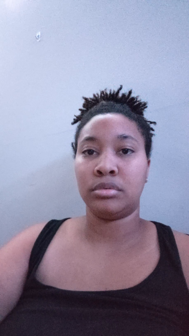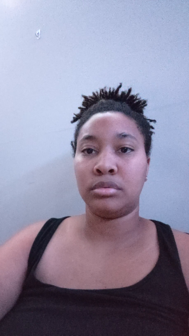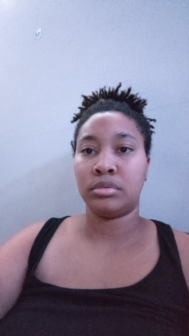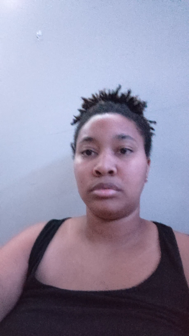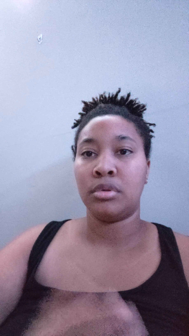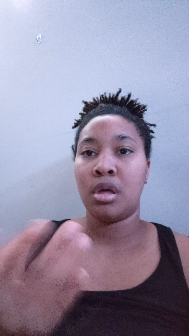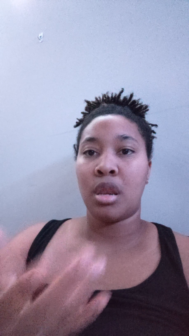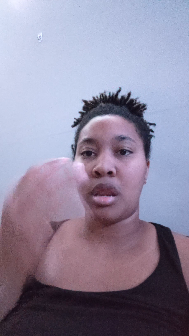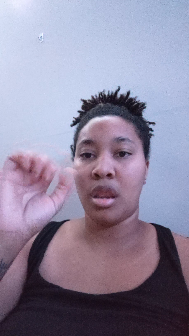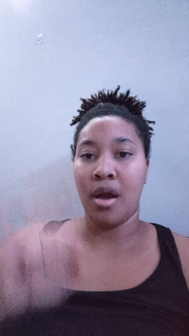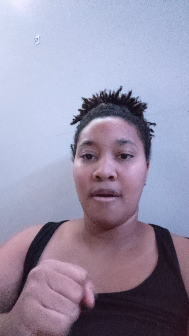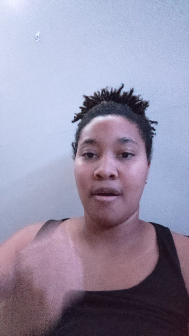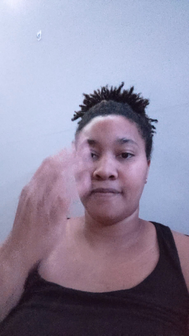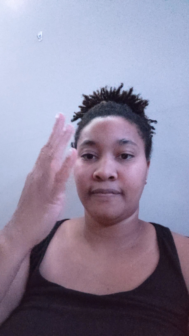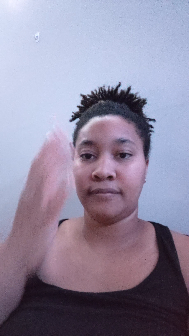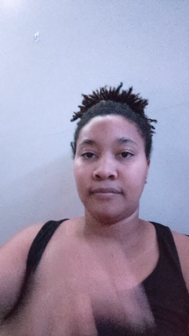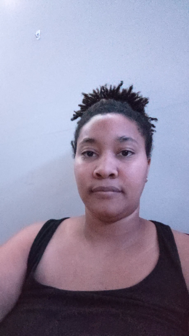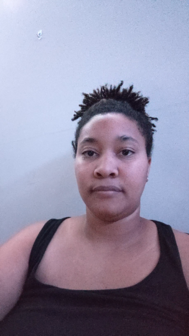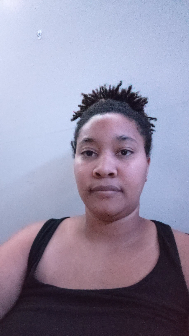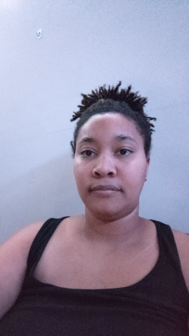gloves